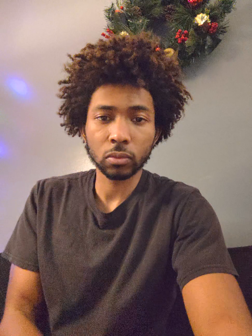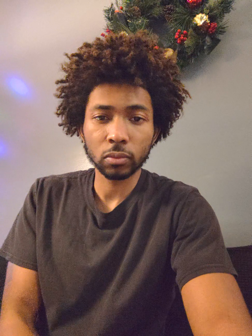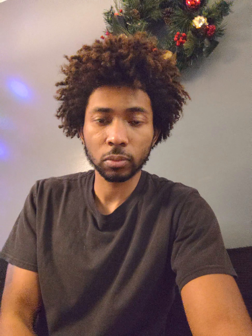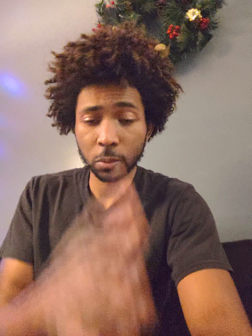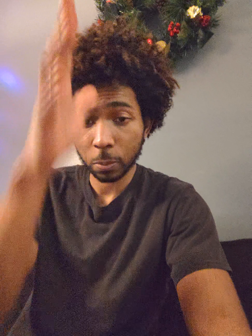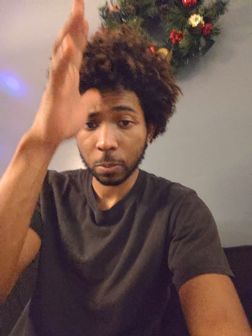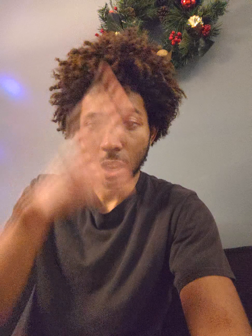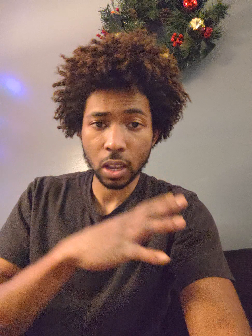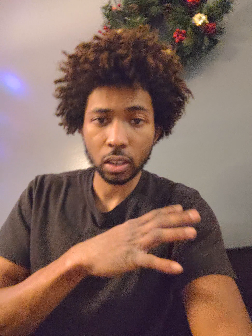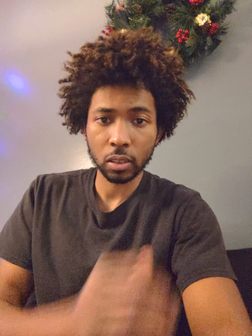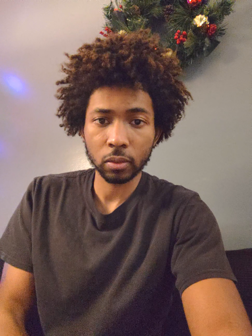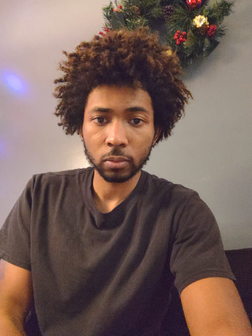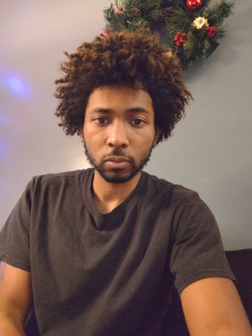man